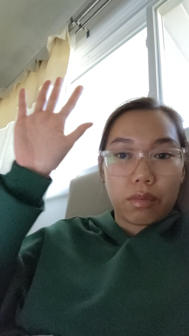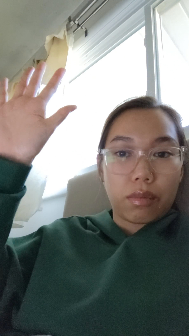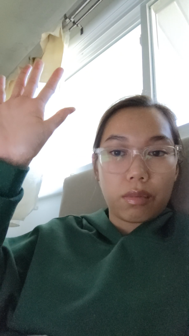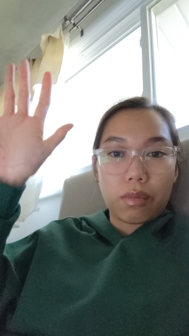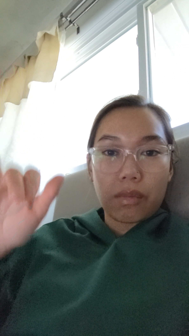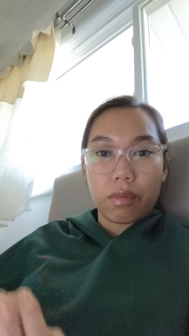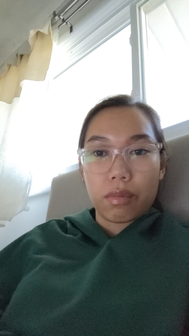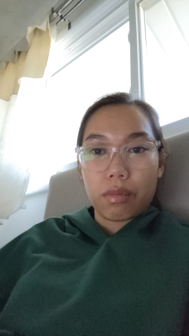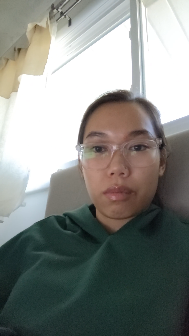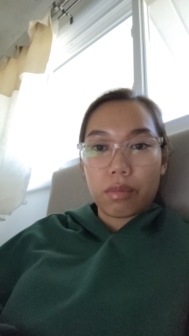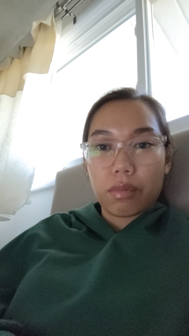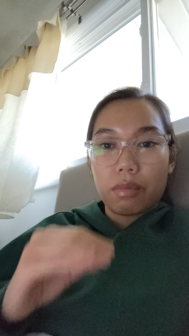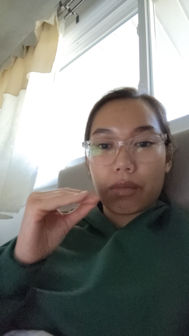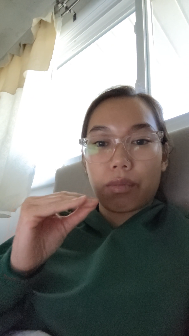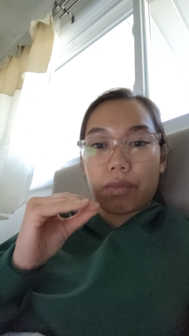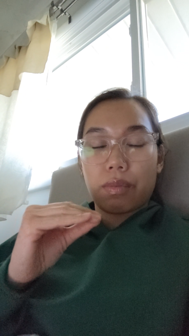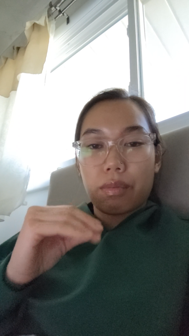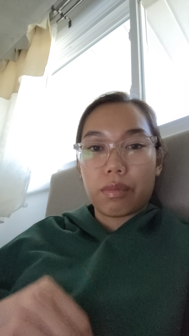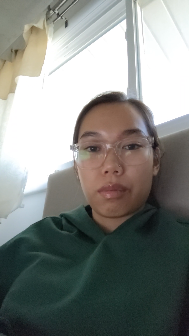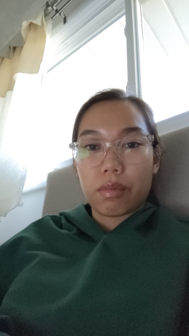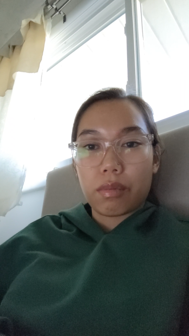fix